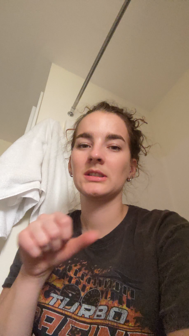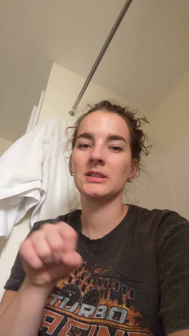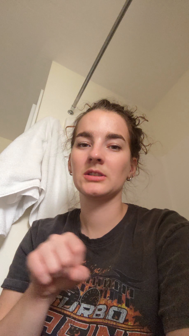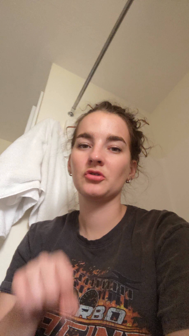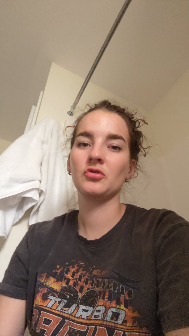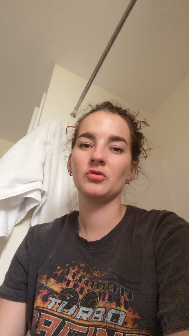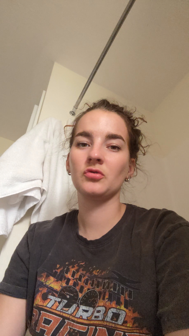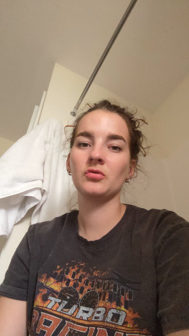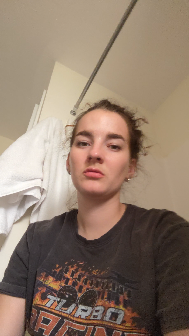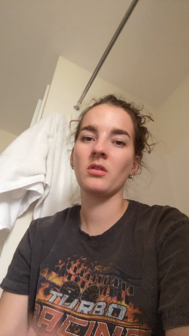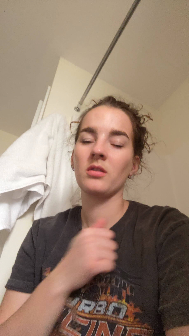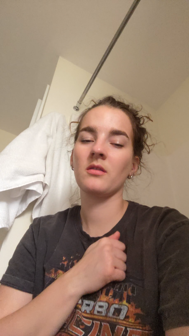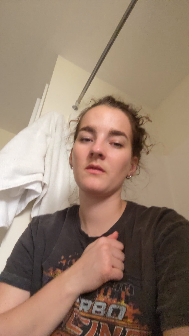love